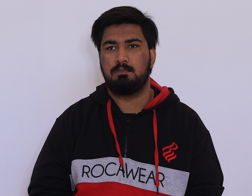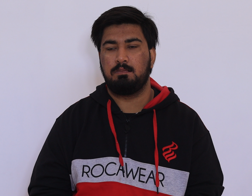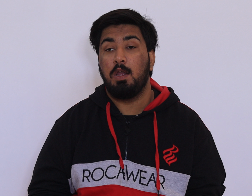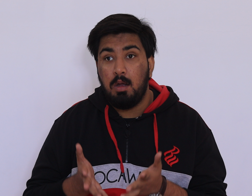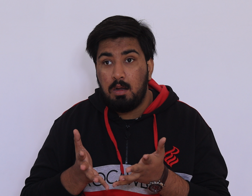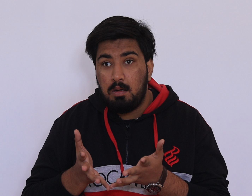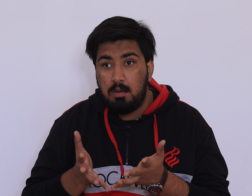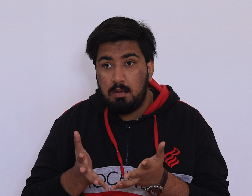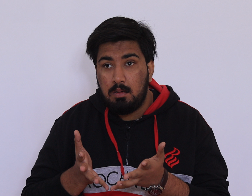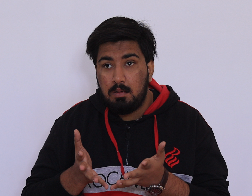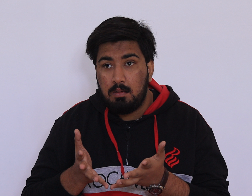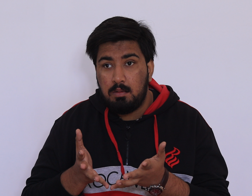surprise